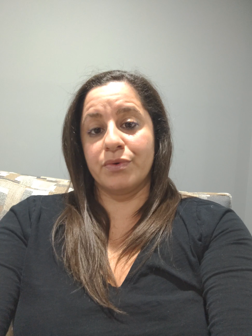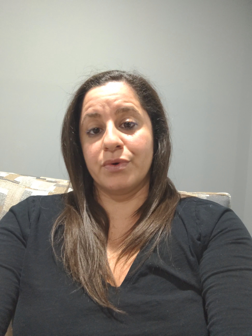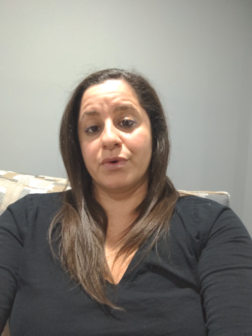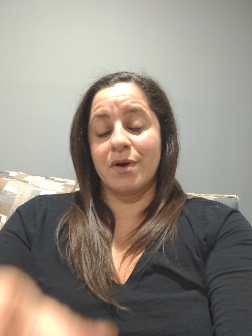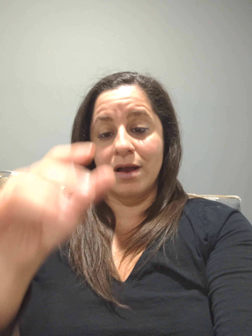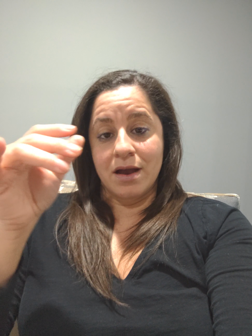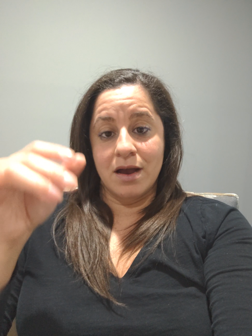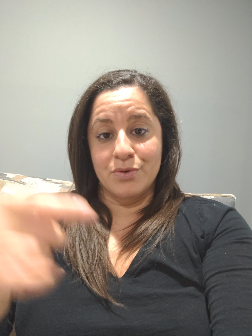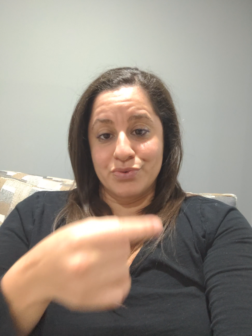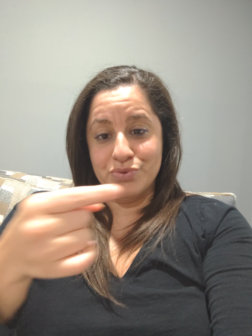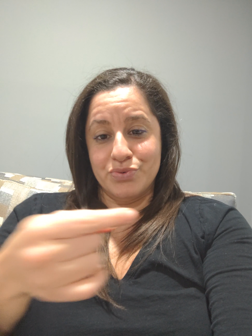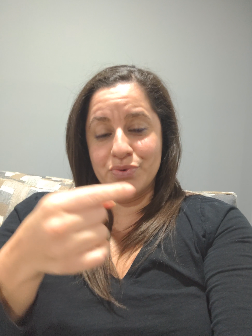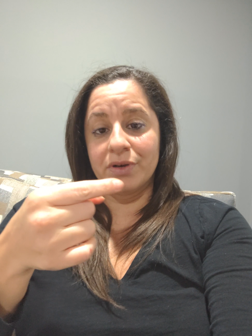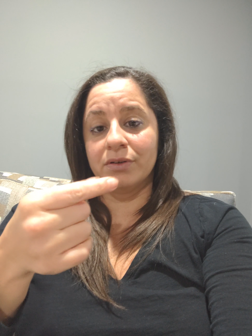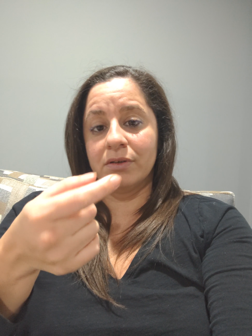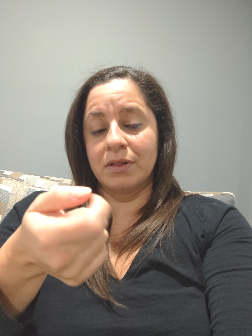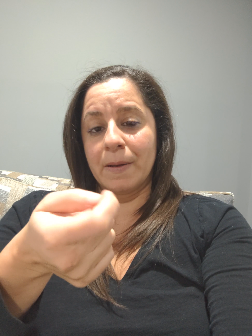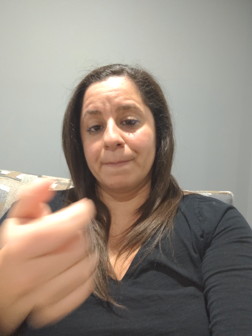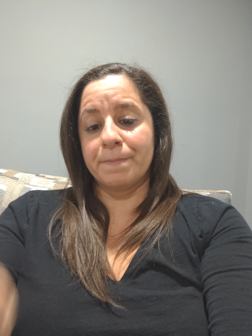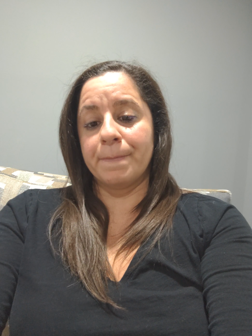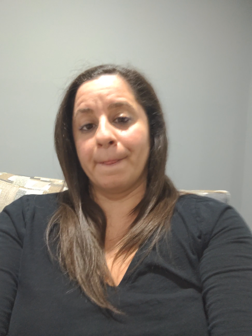owie